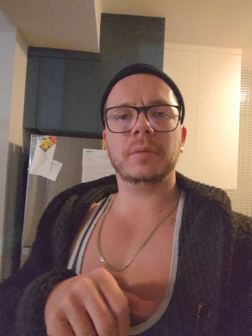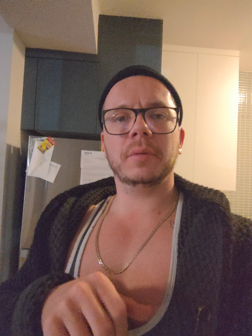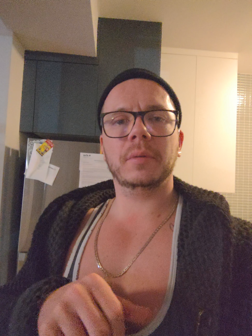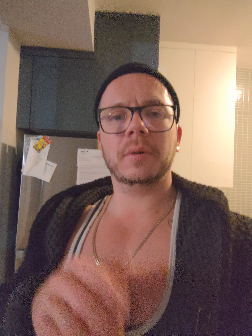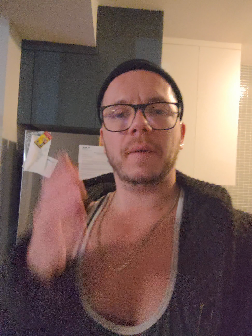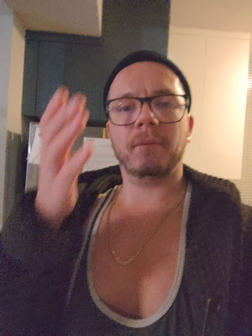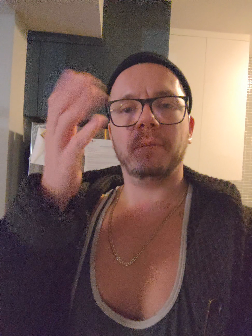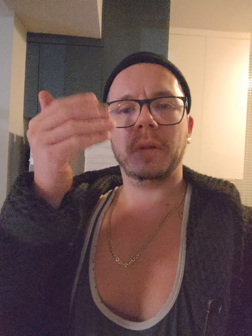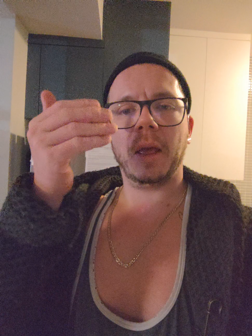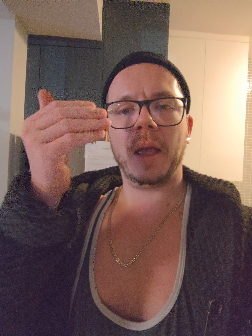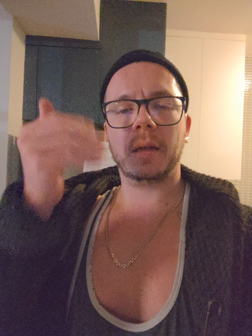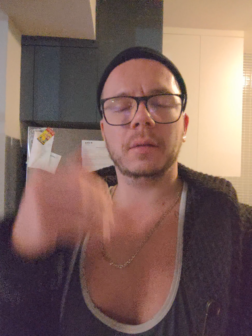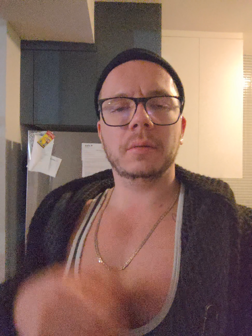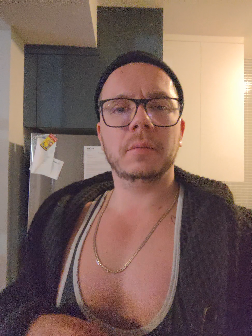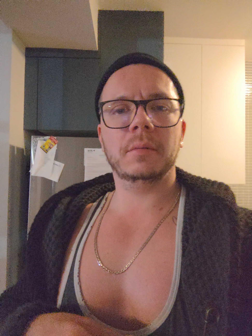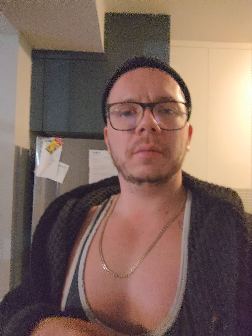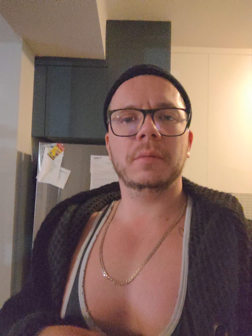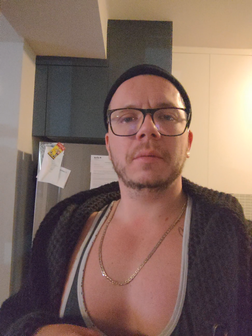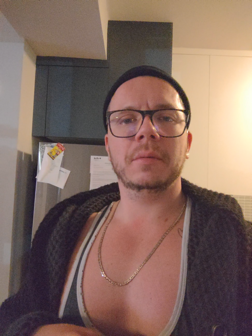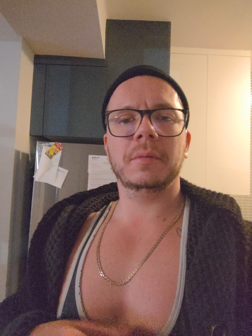flag